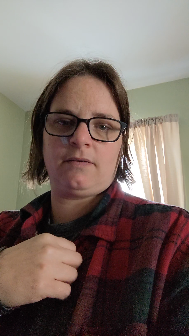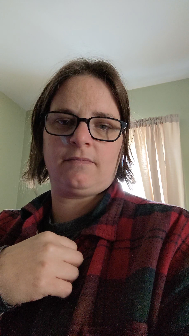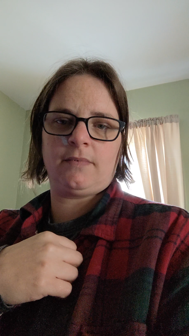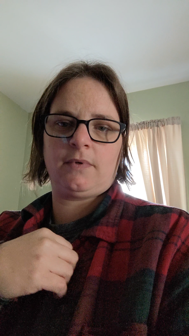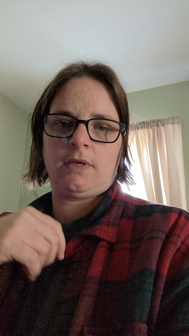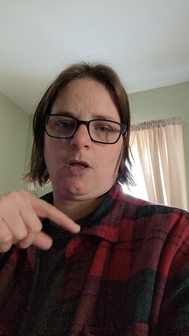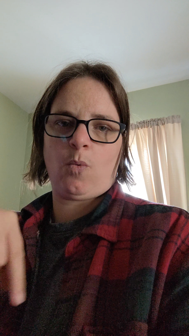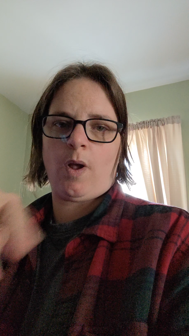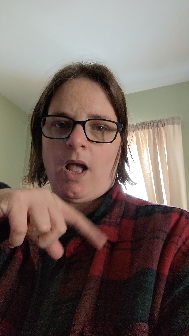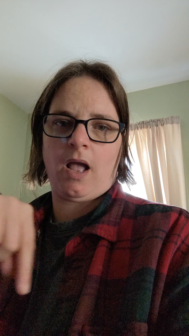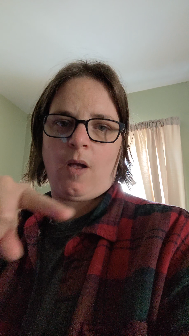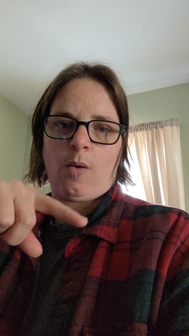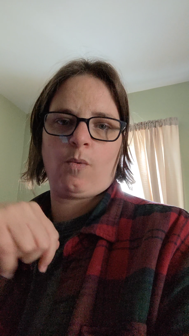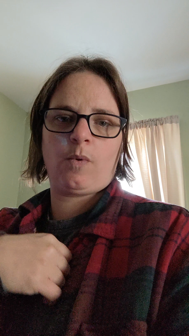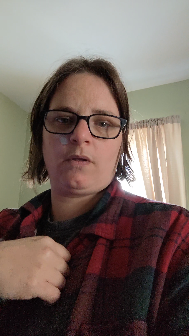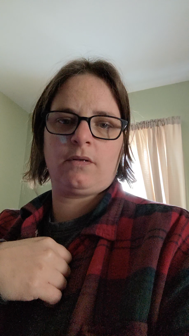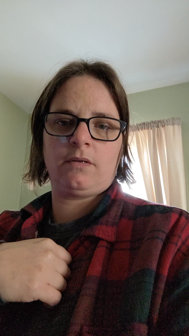around